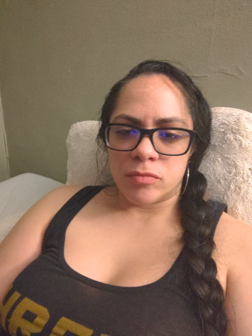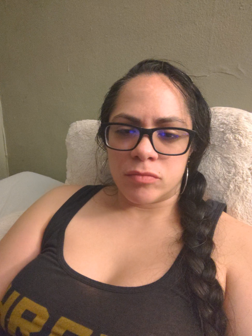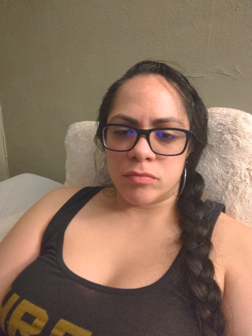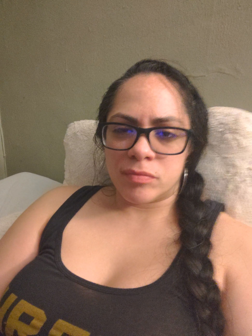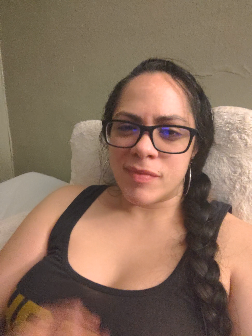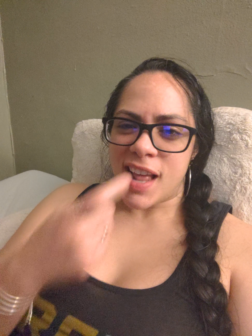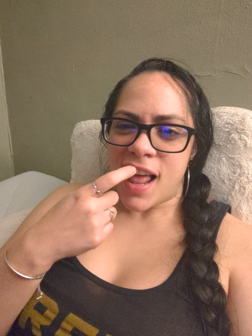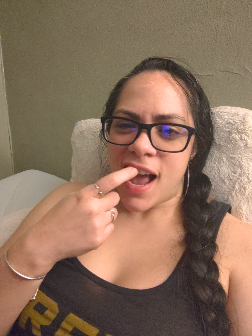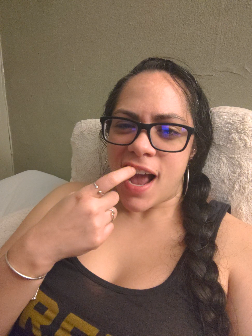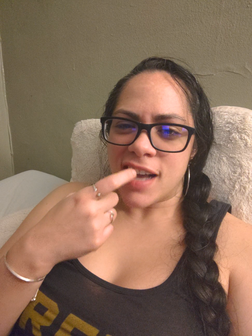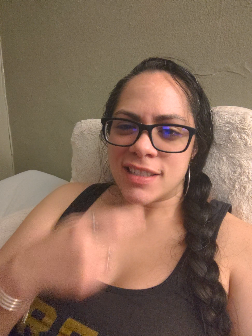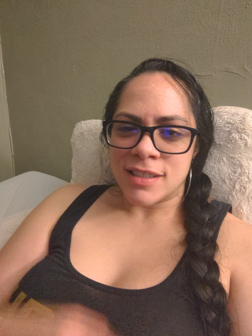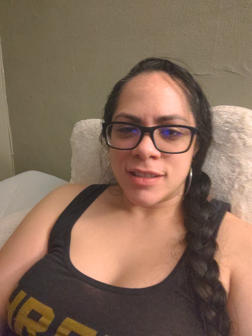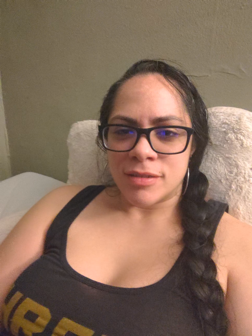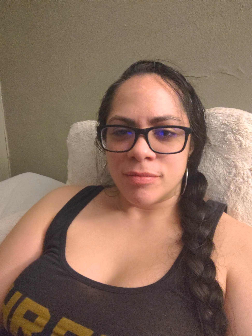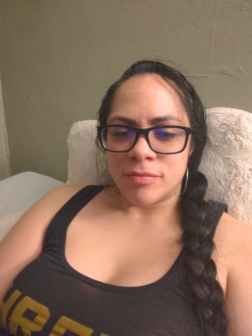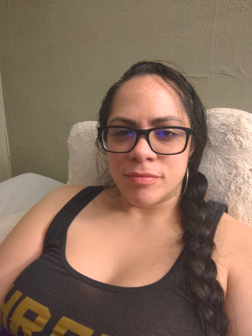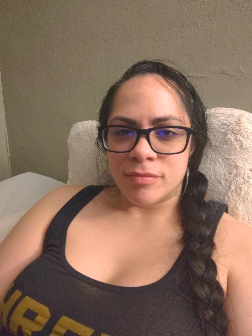window